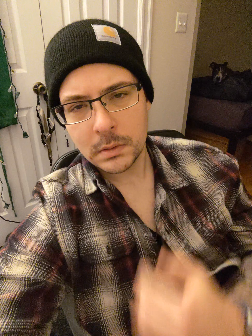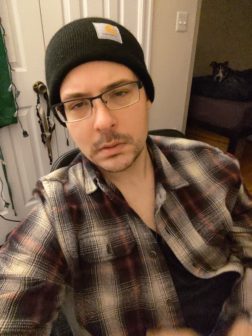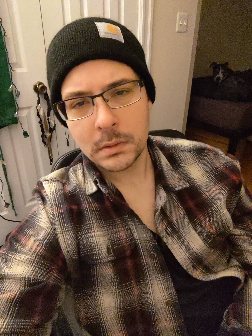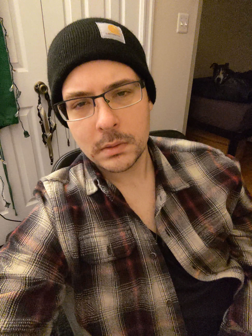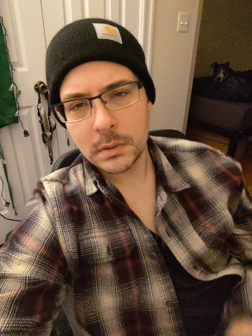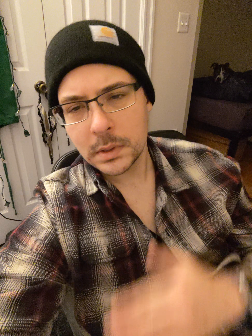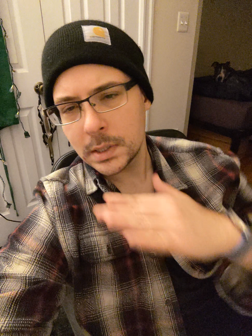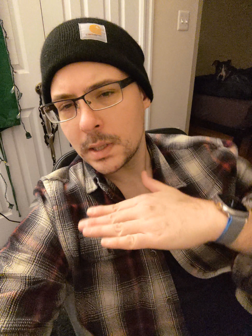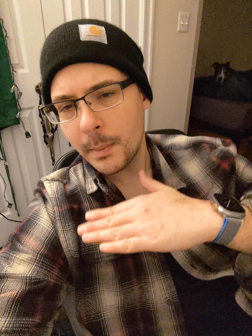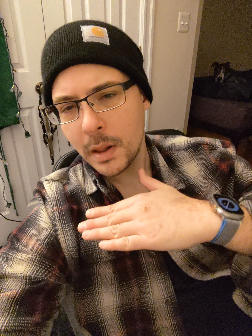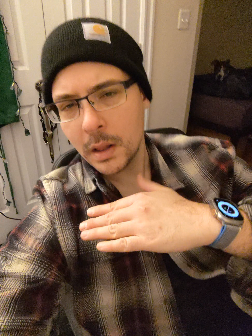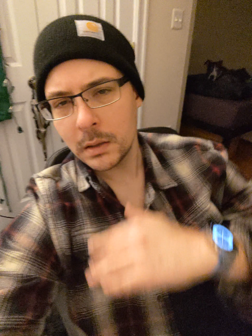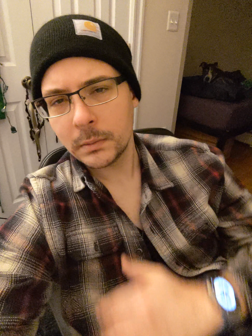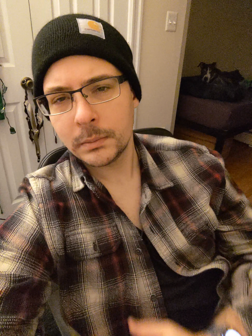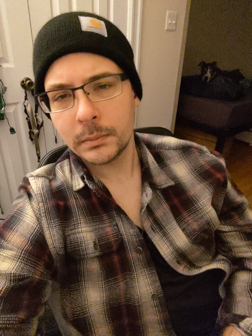table